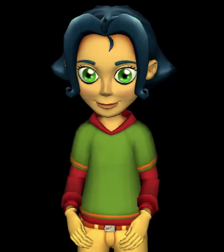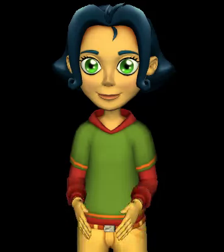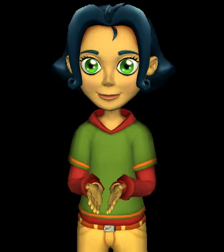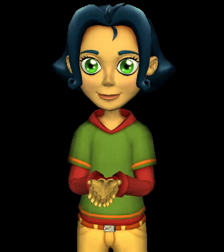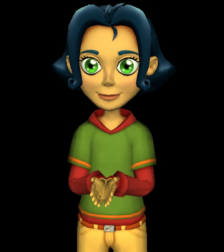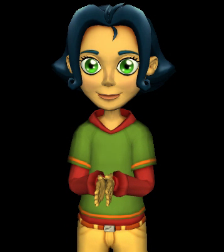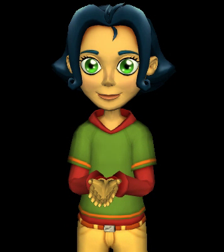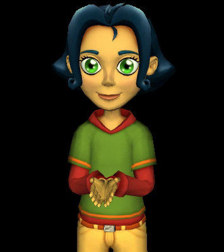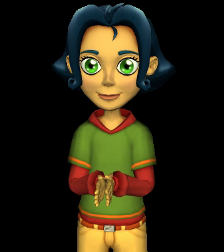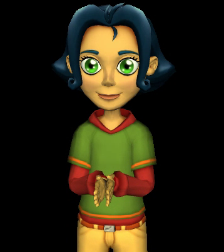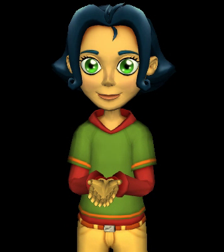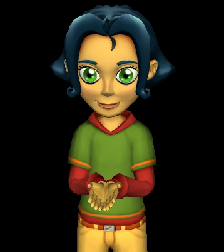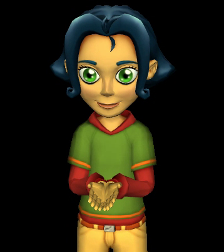كتاب